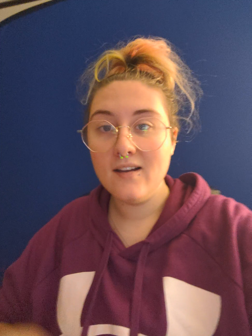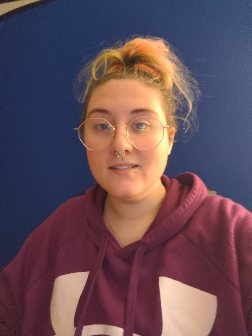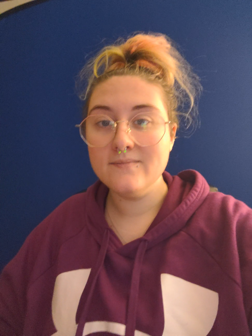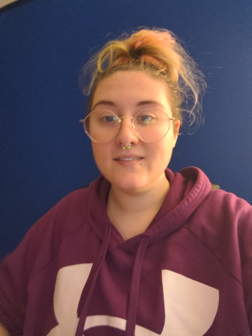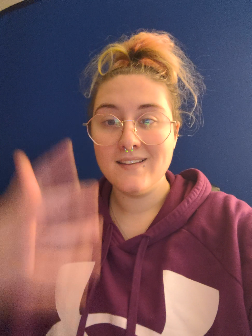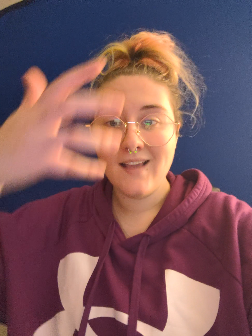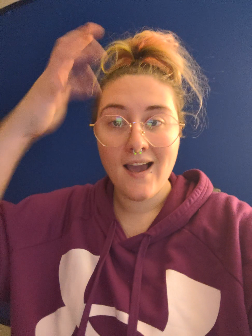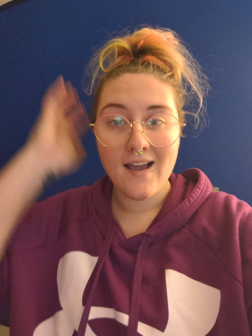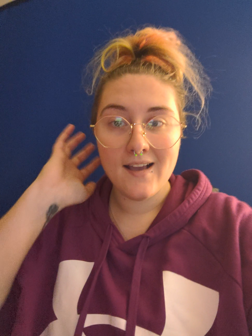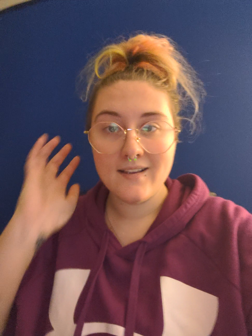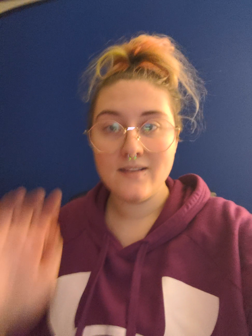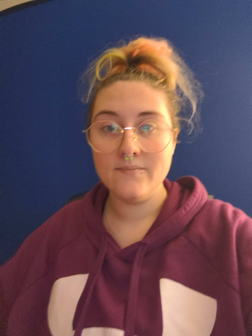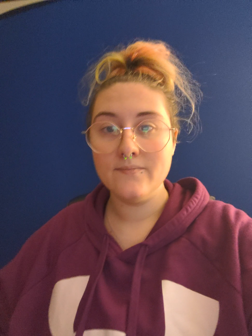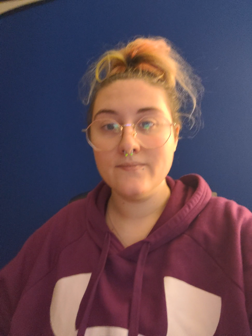lion